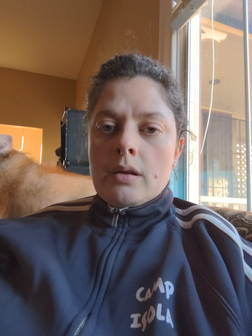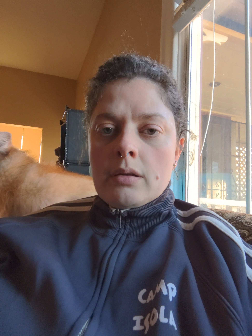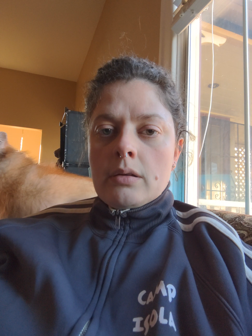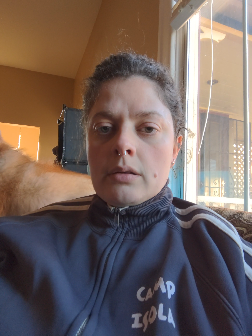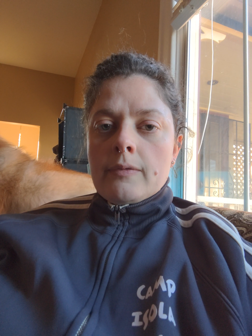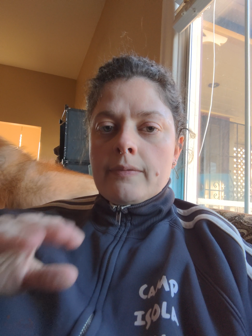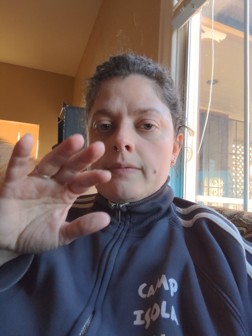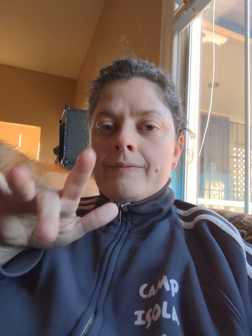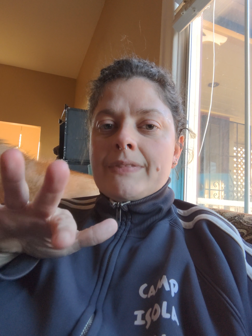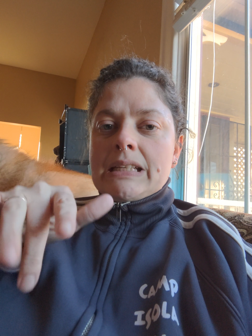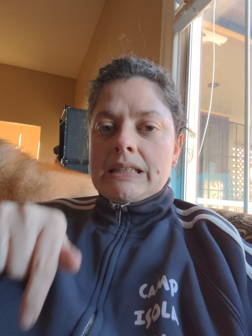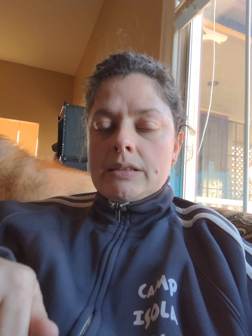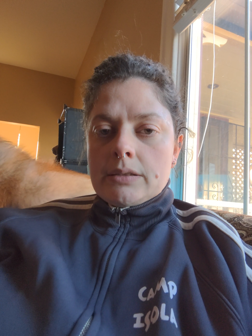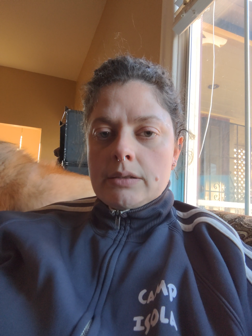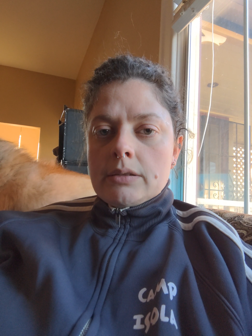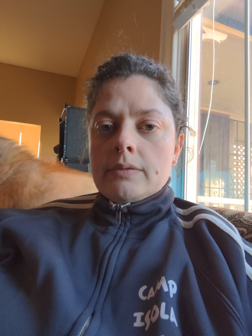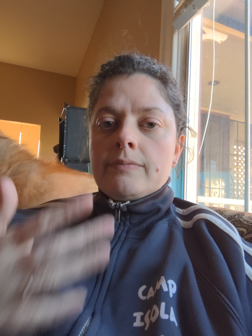feet